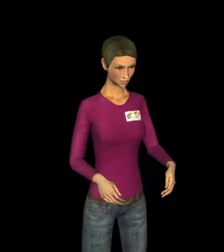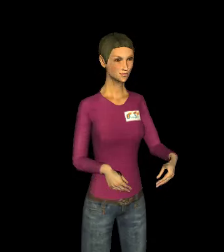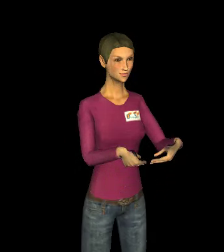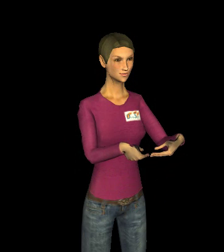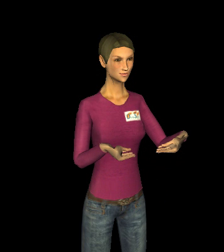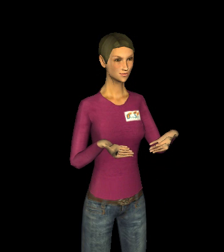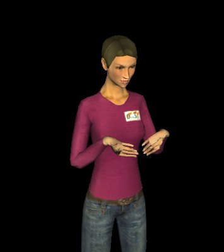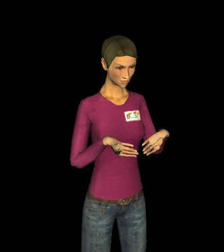طبق